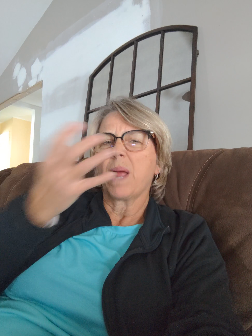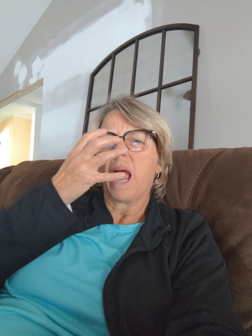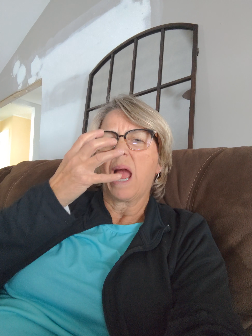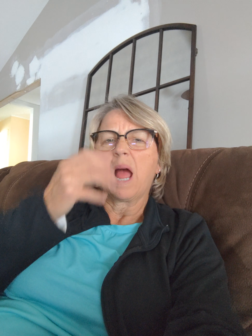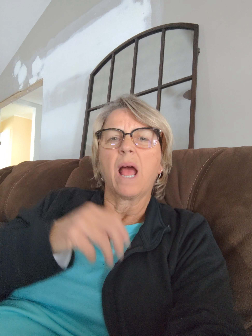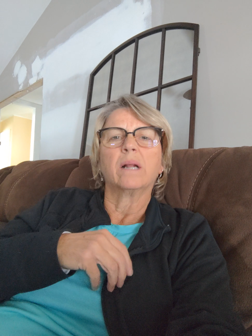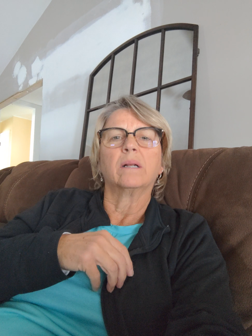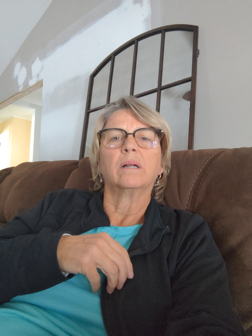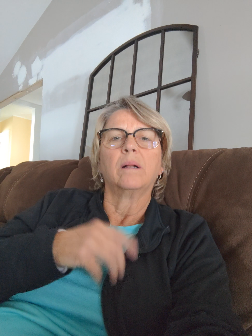mad